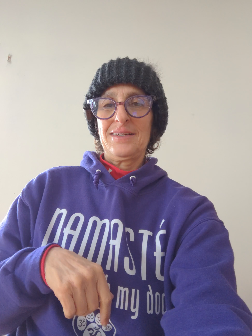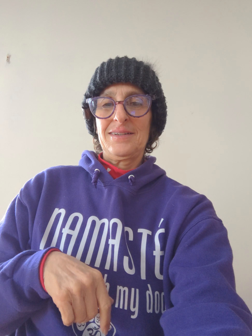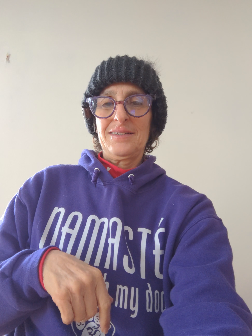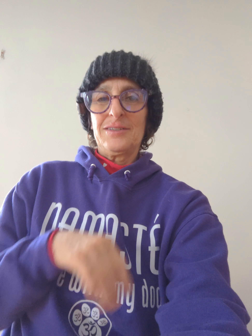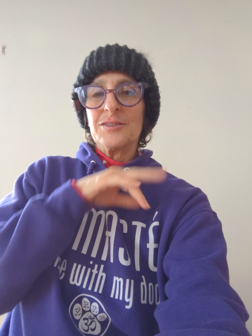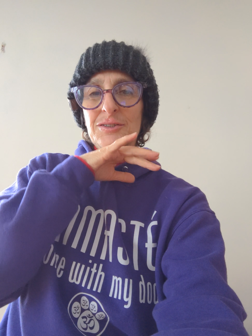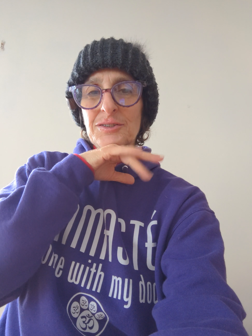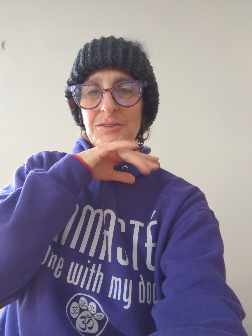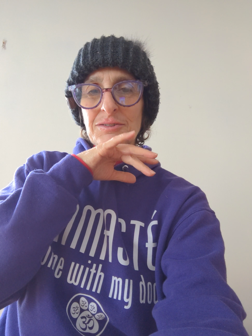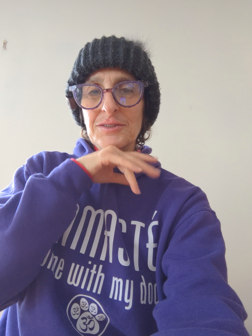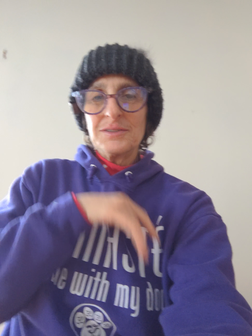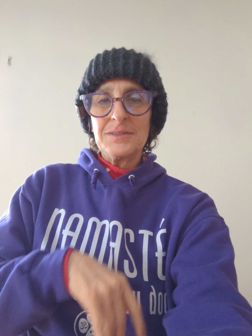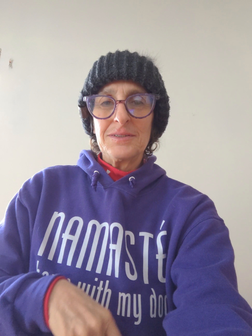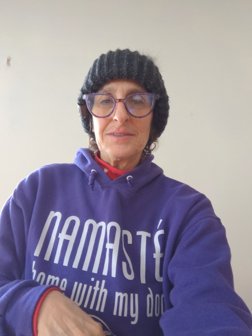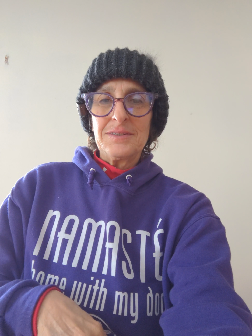dirty